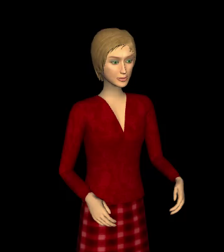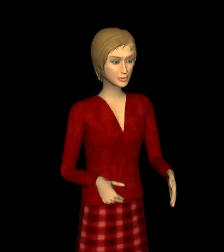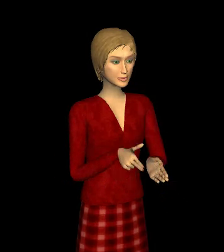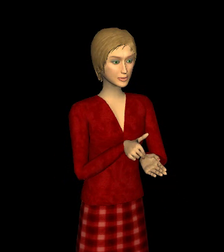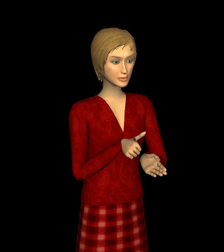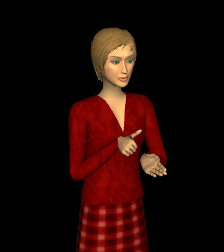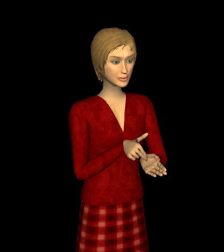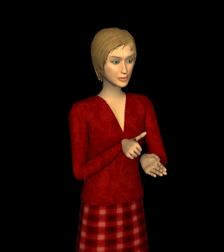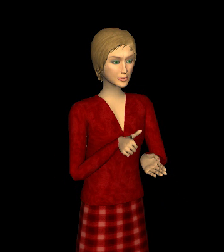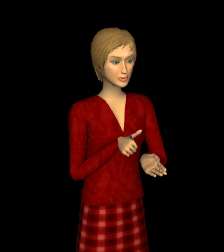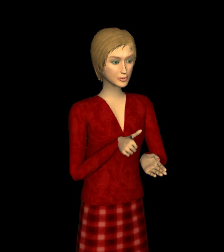سمنة